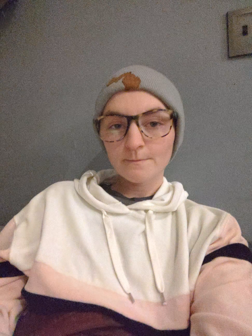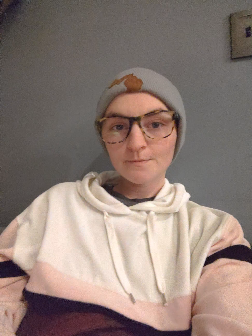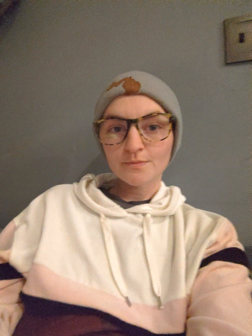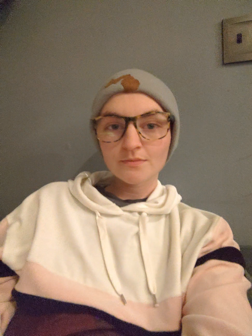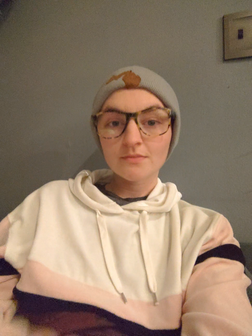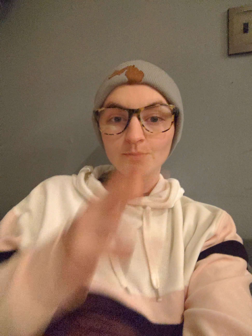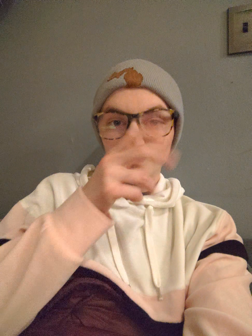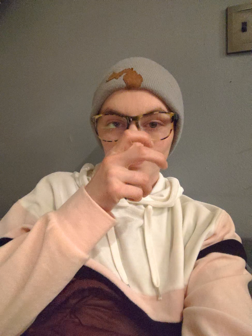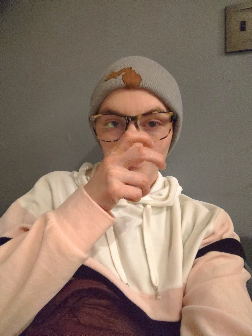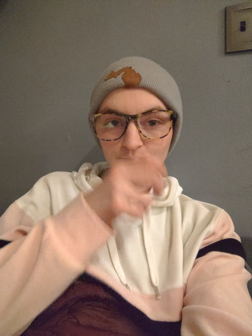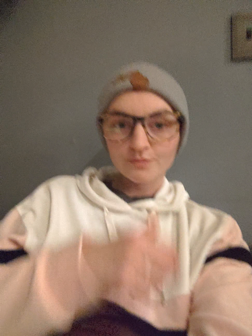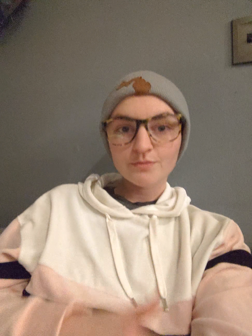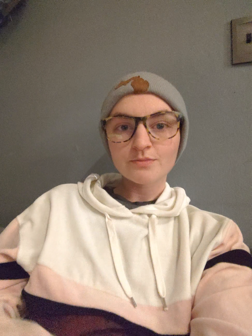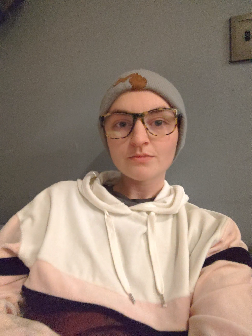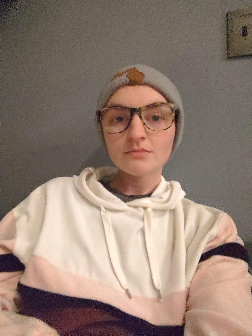bug